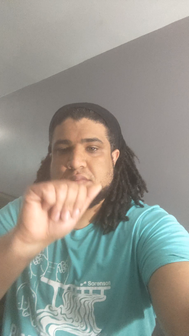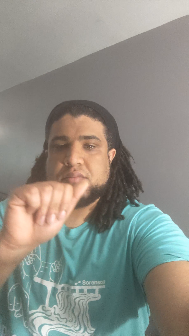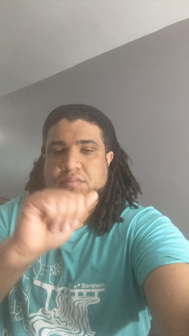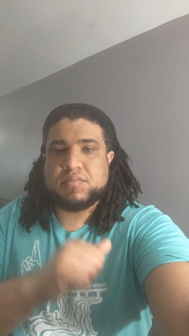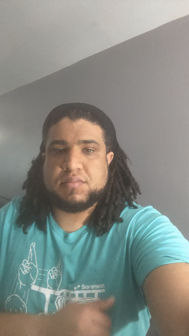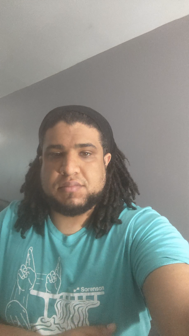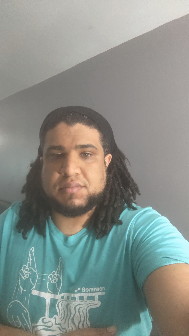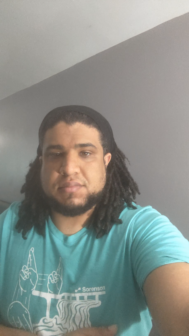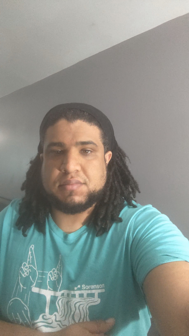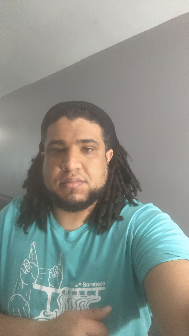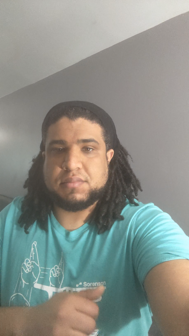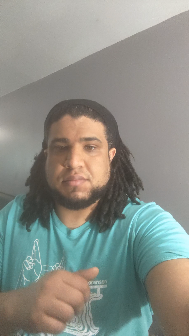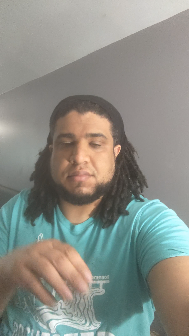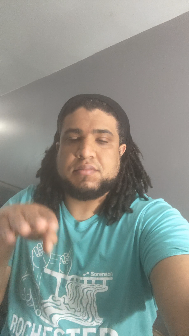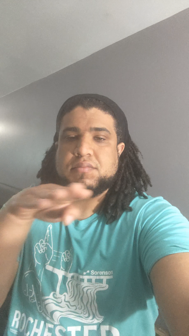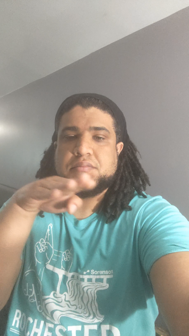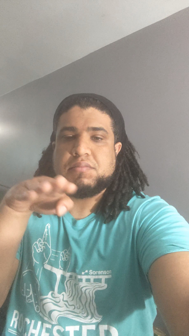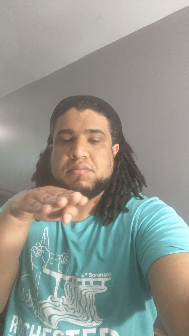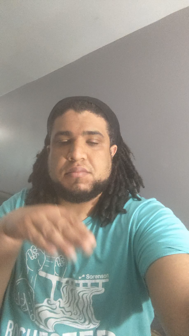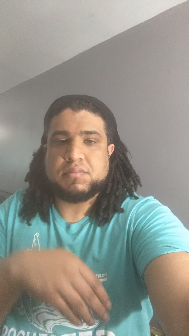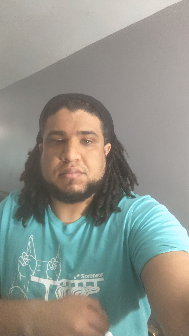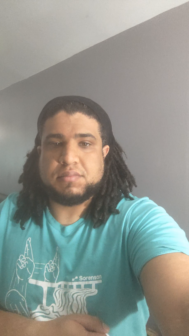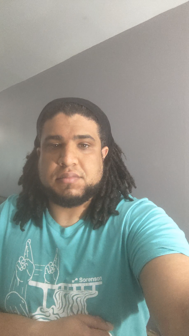boots